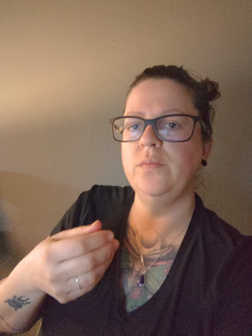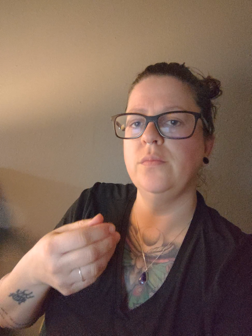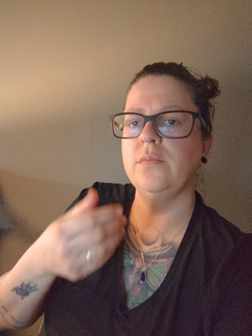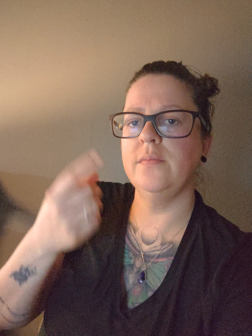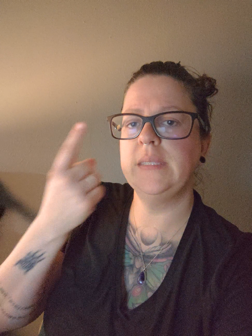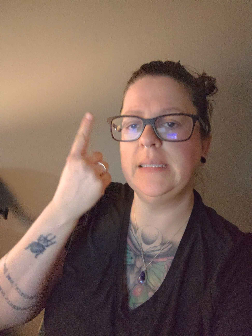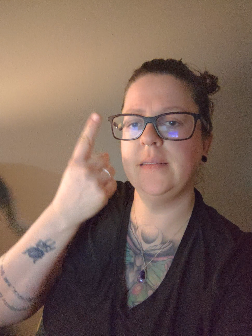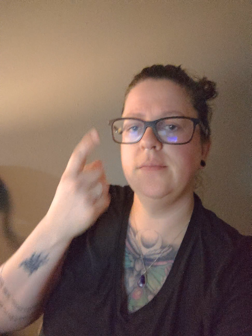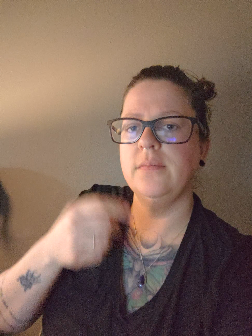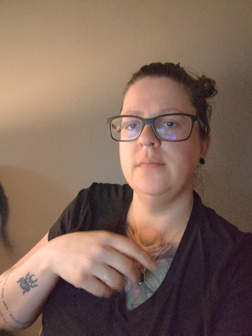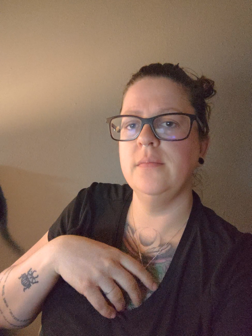think